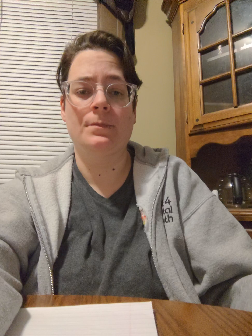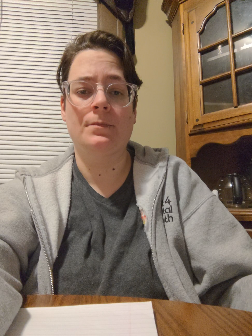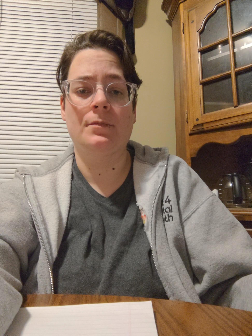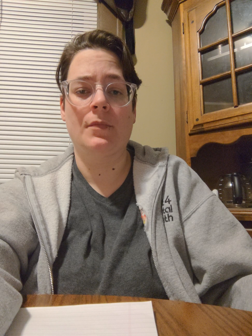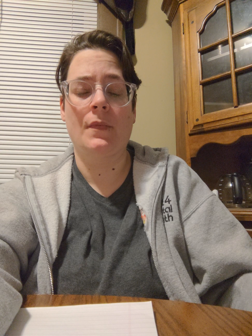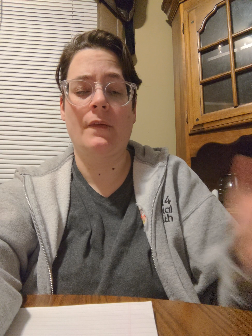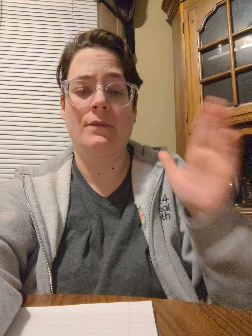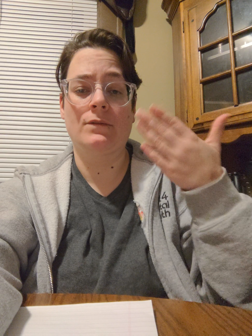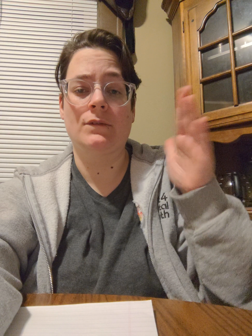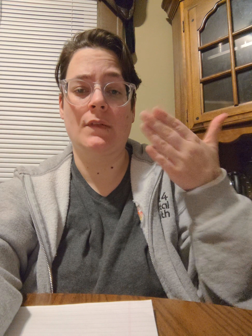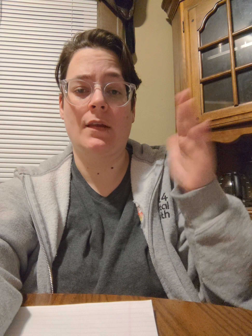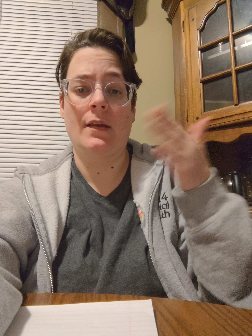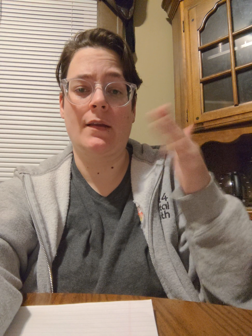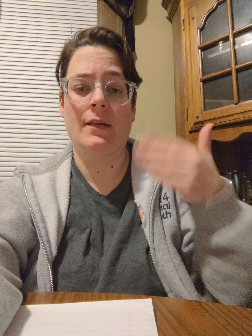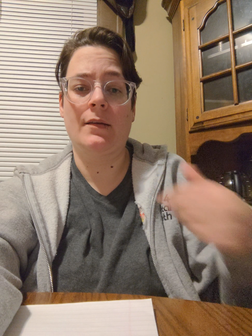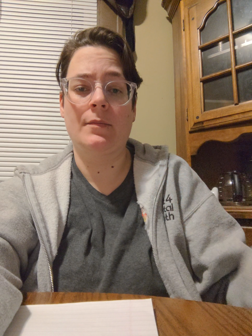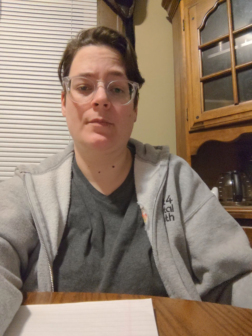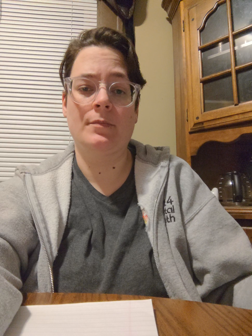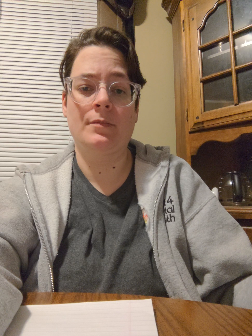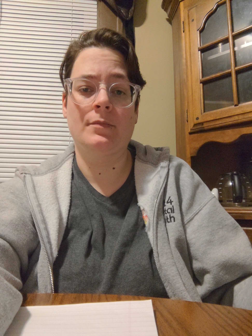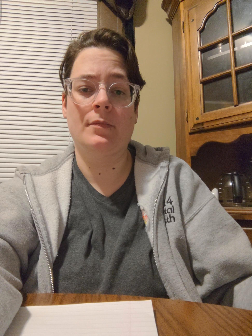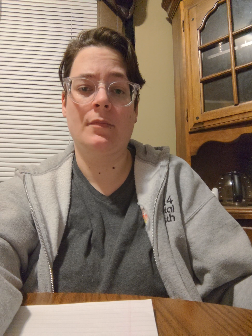flag